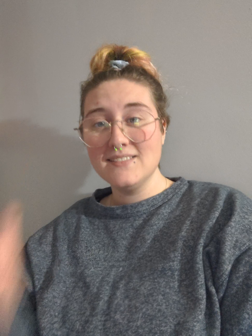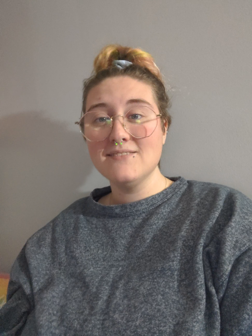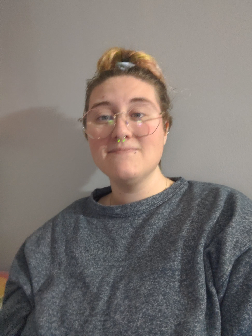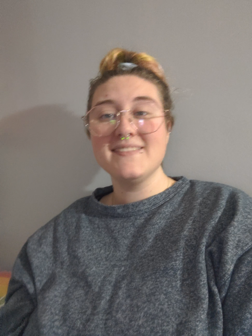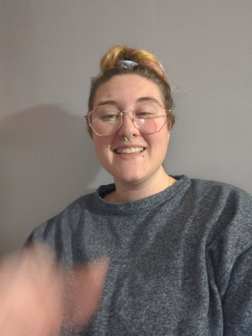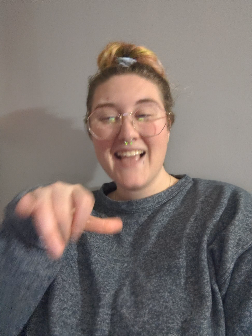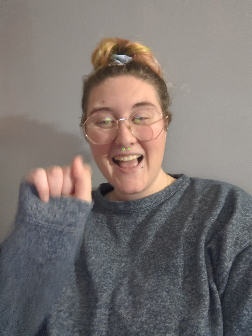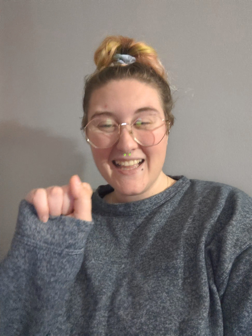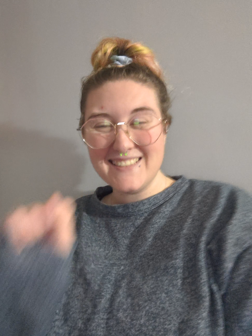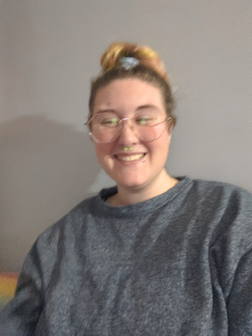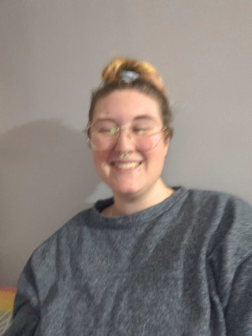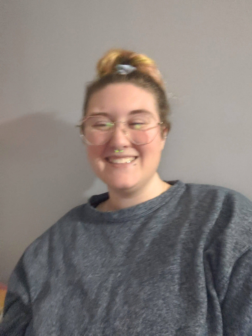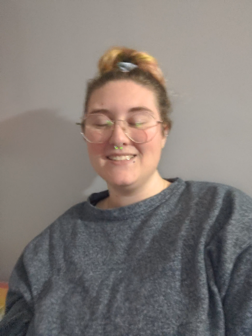yes